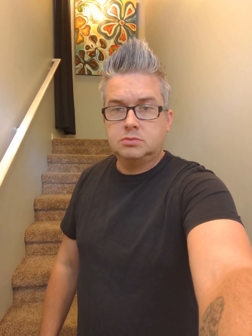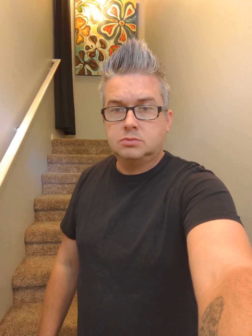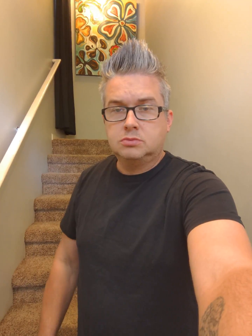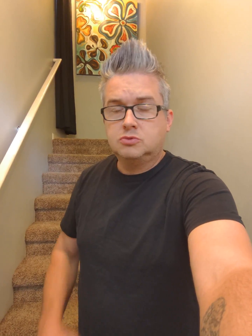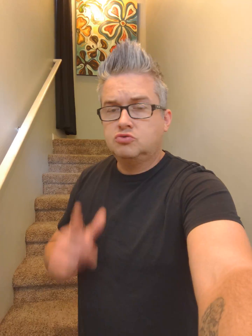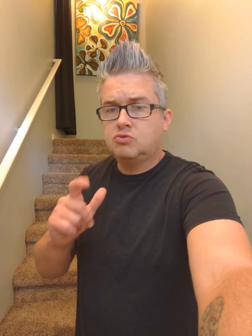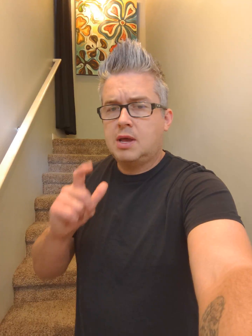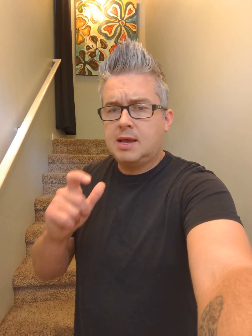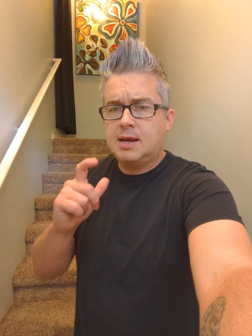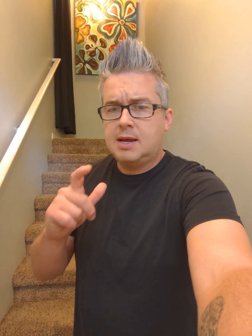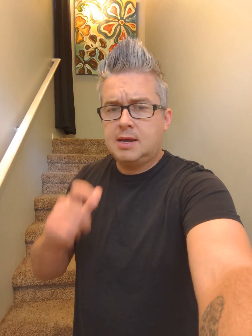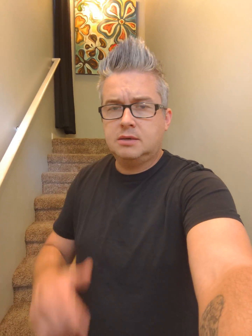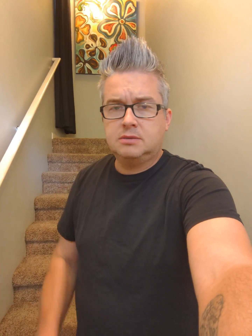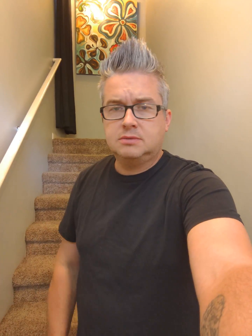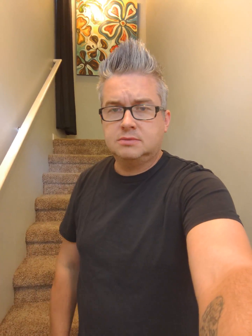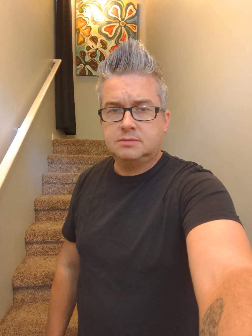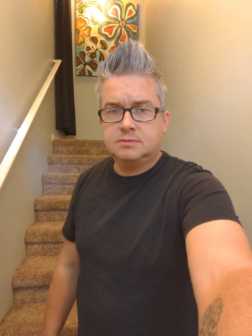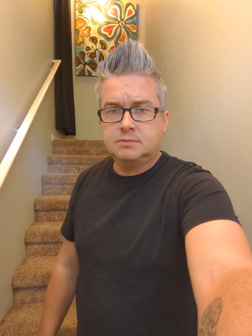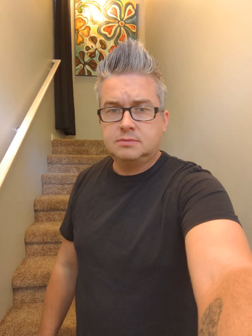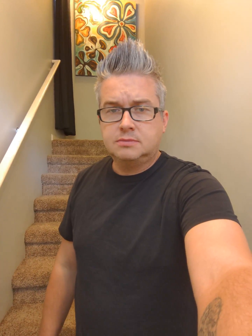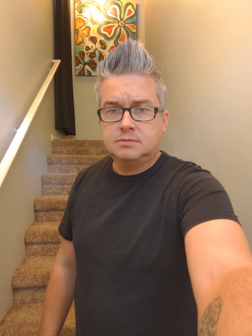run